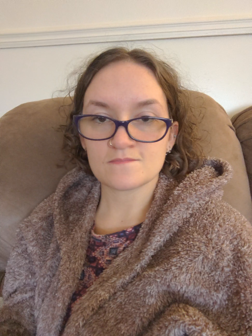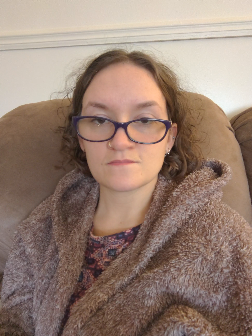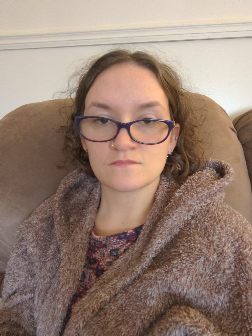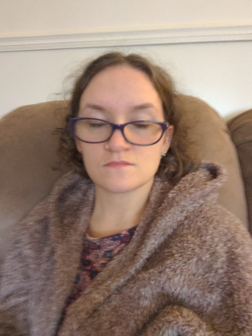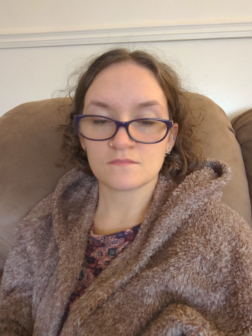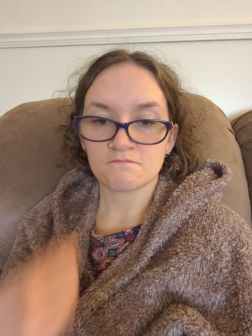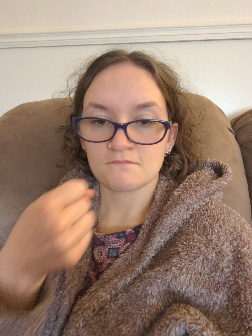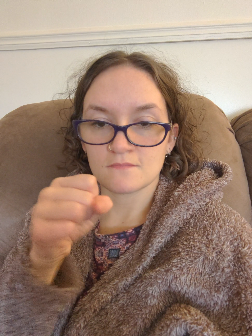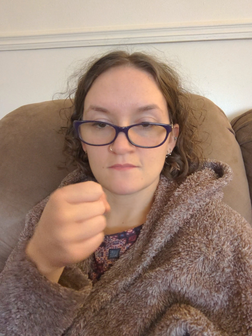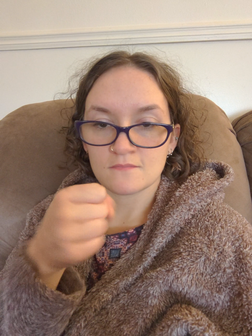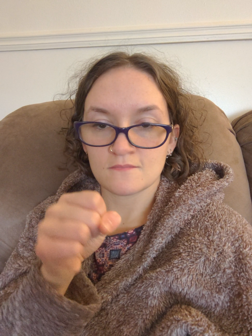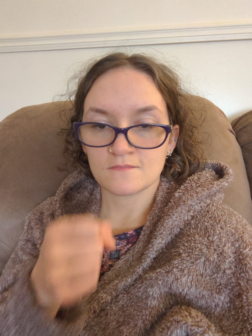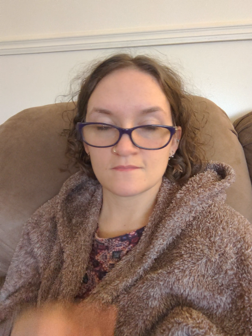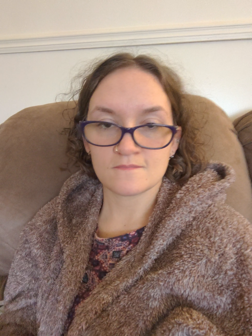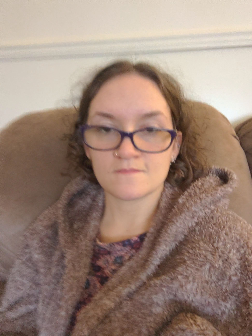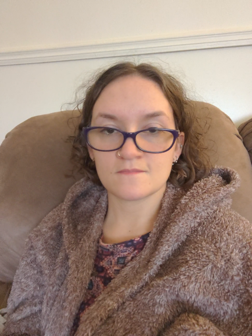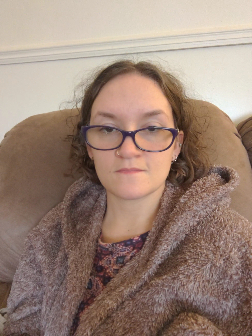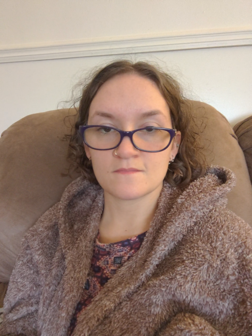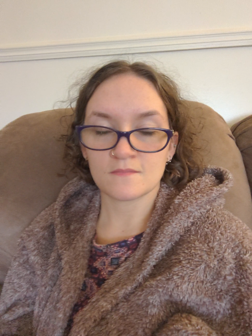make